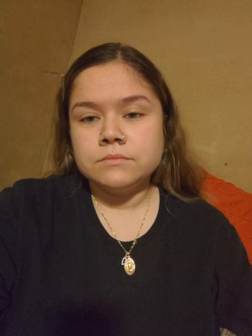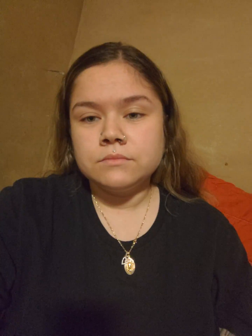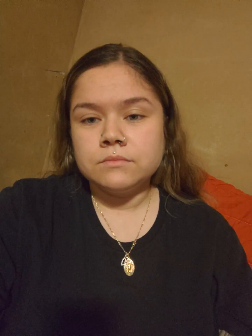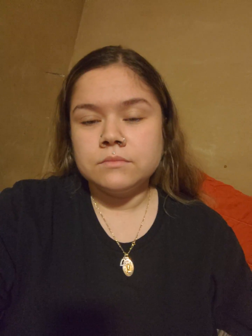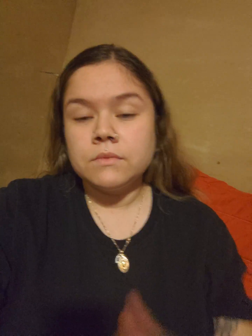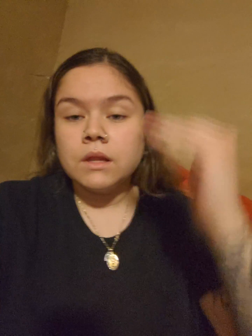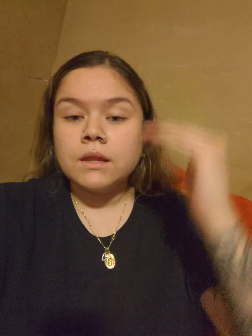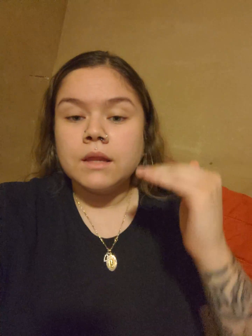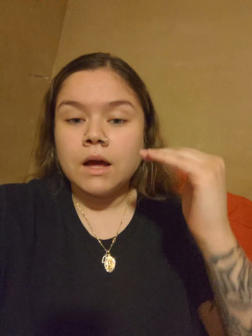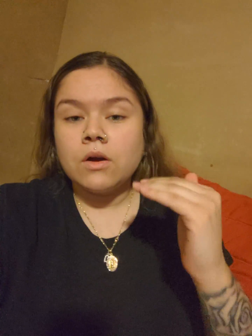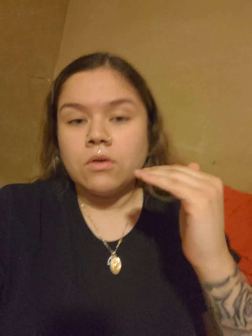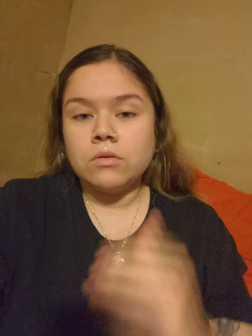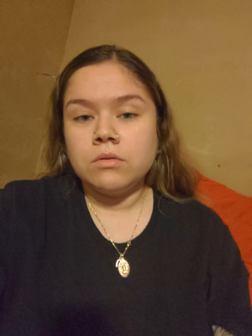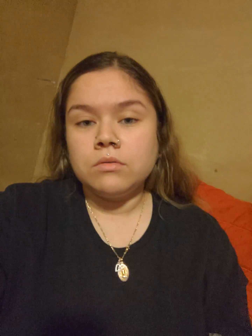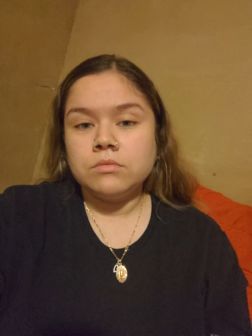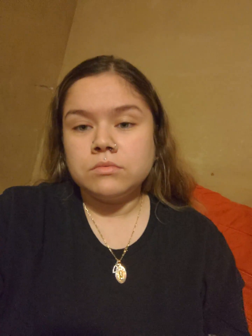little